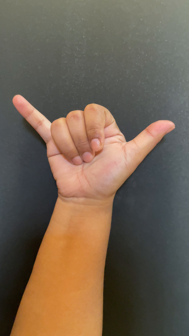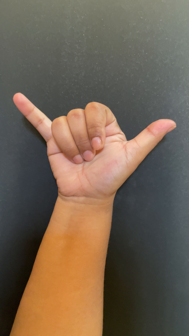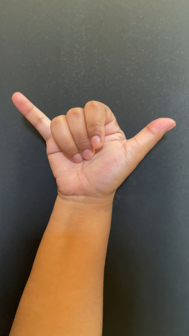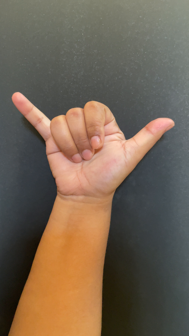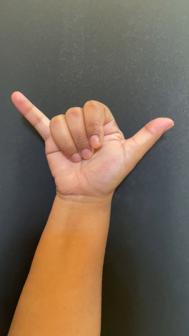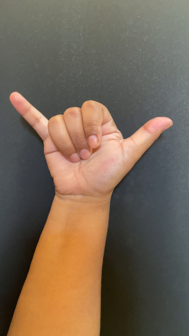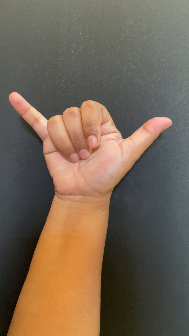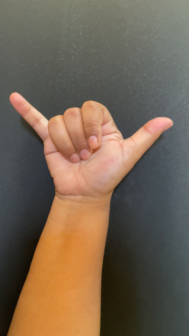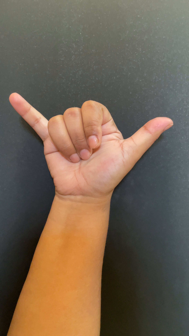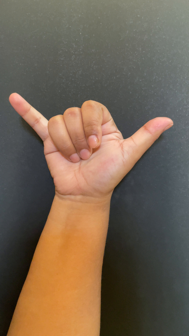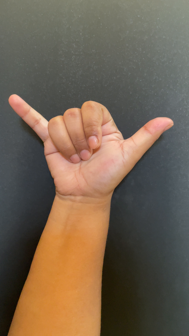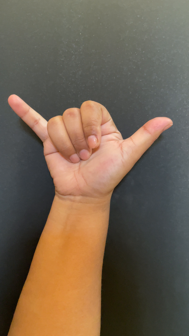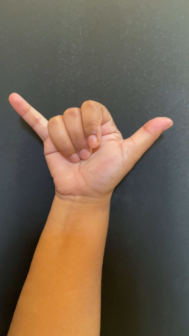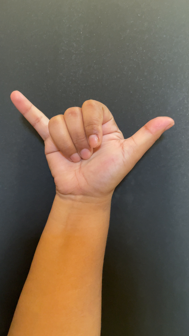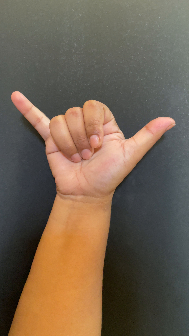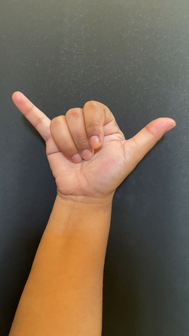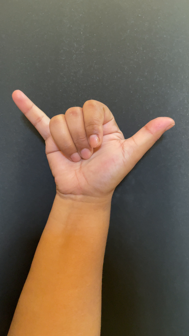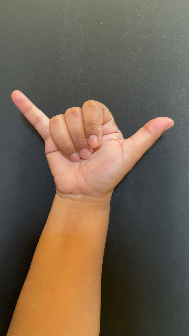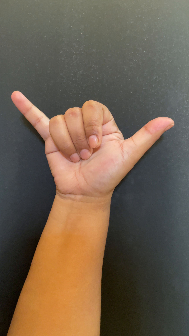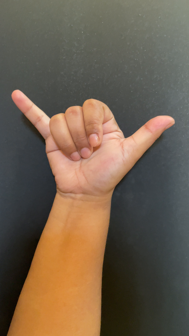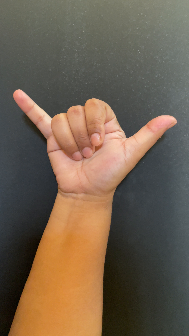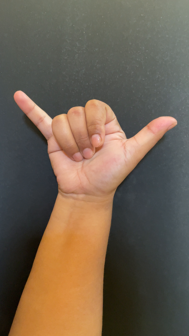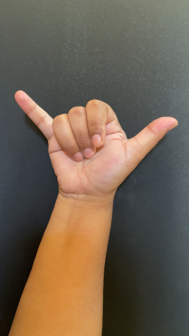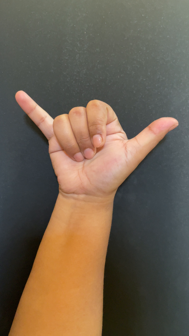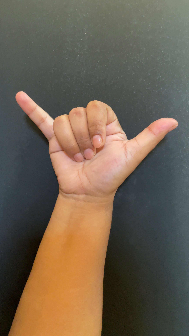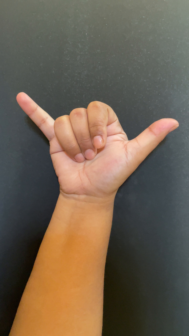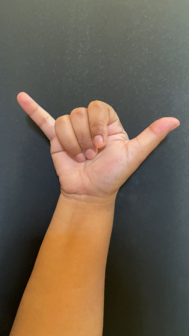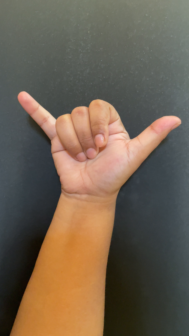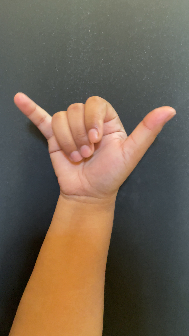ड